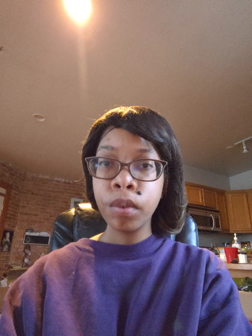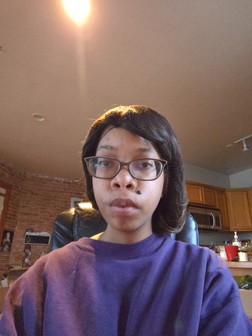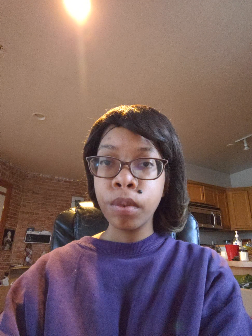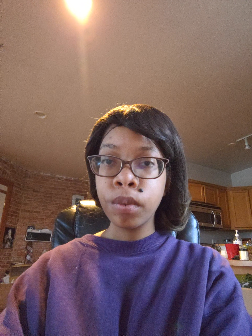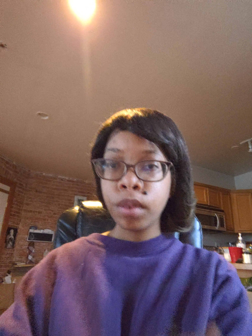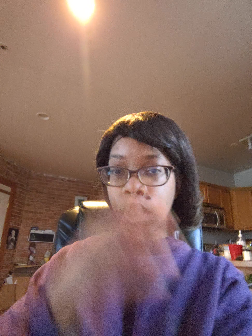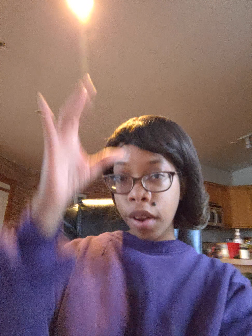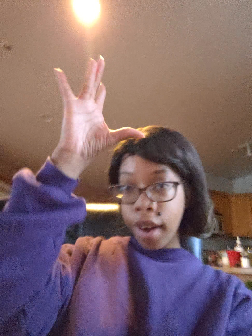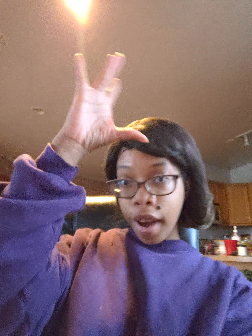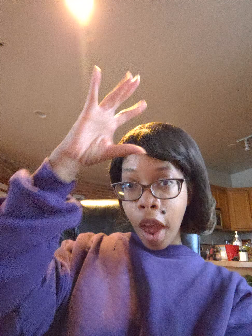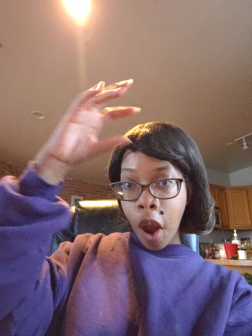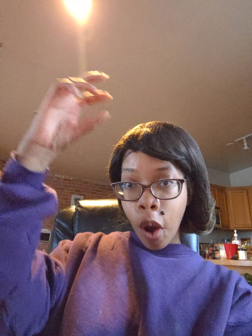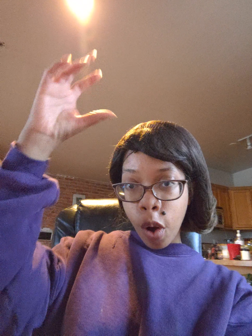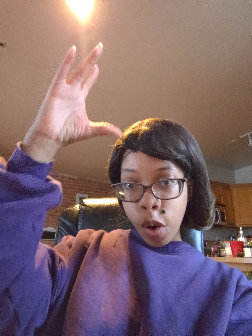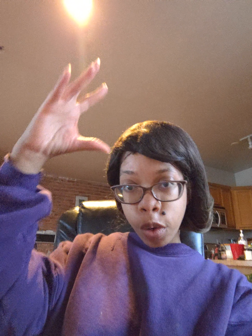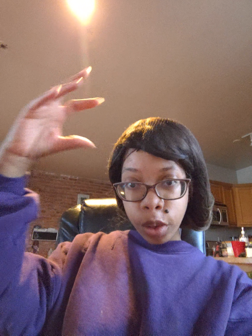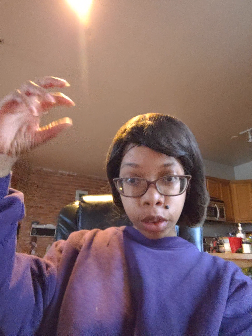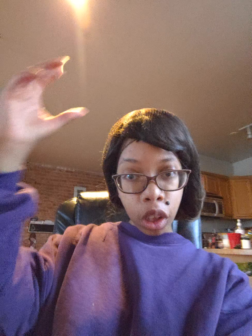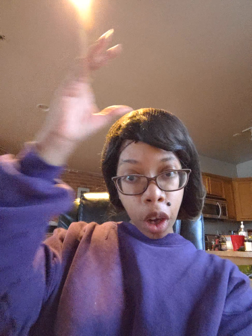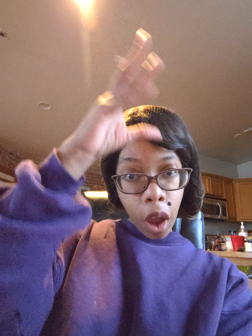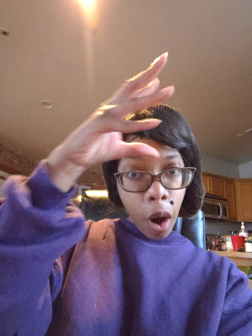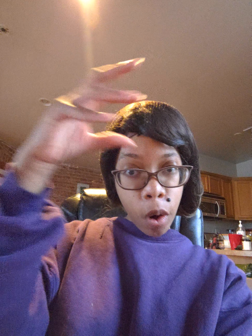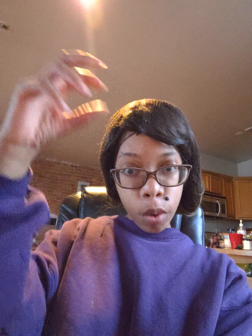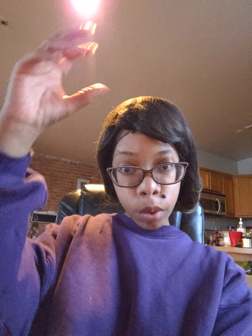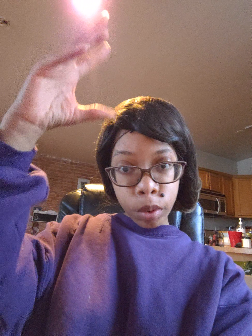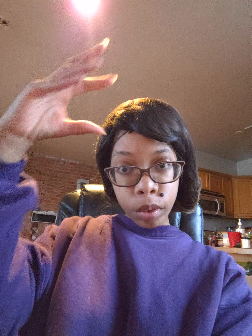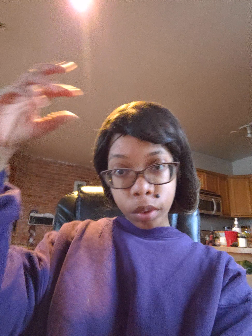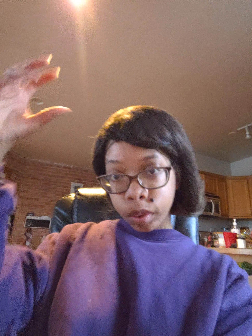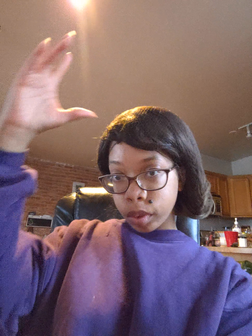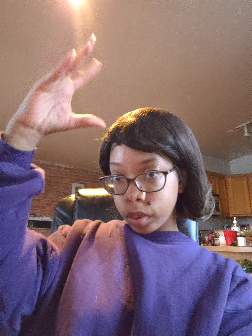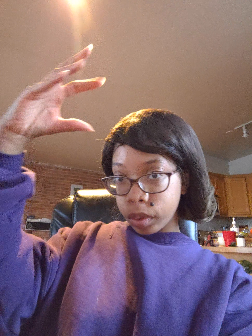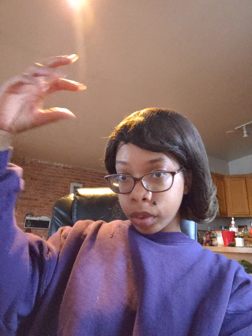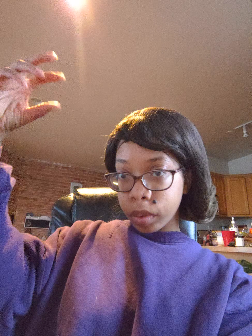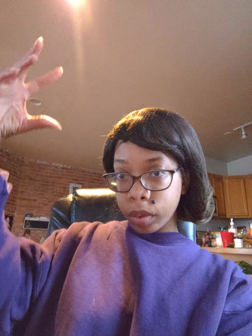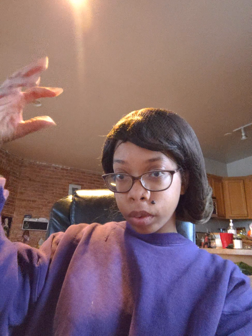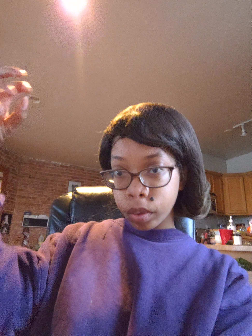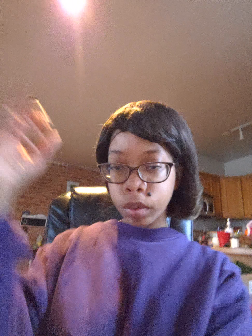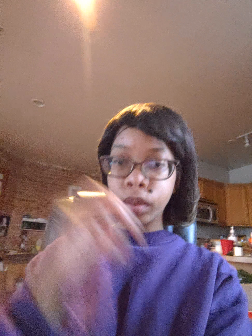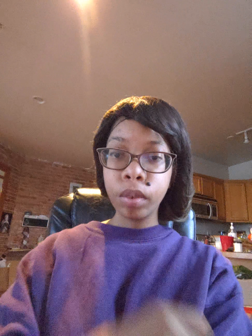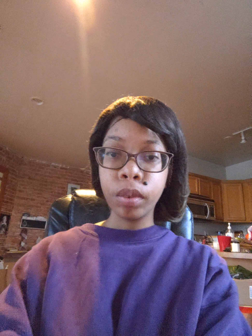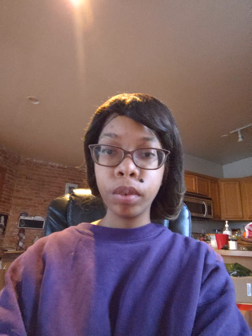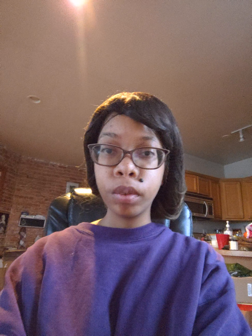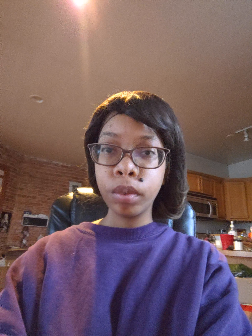cloud